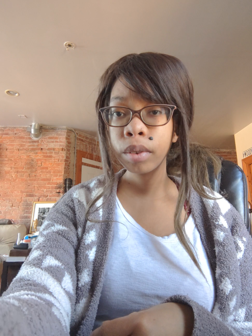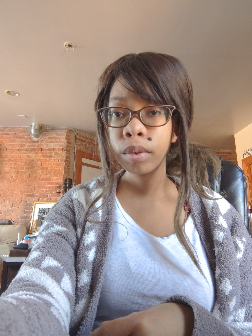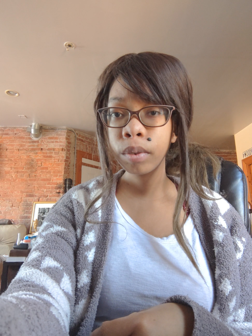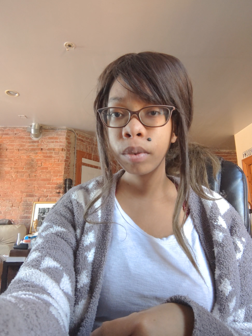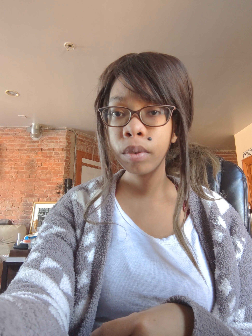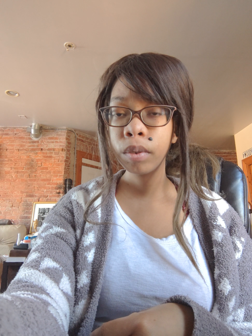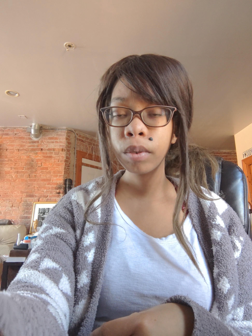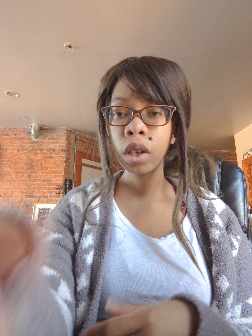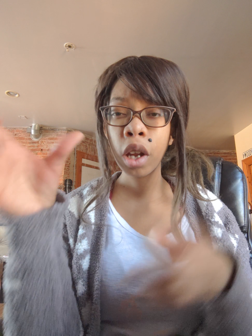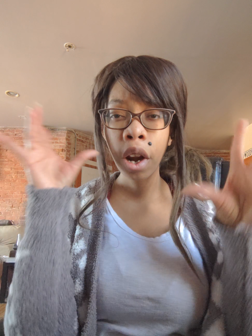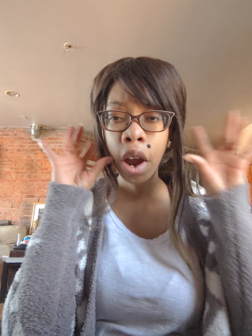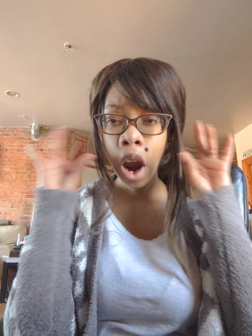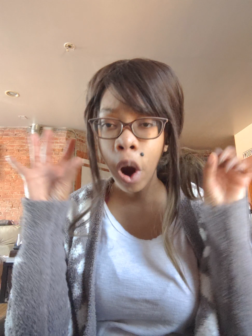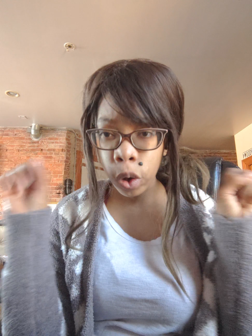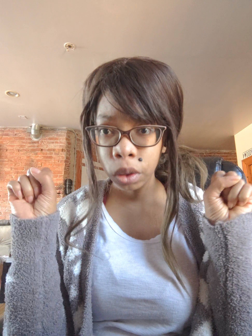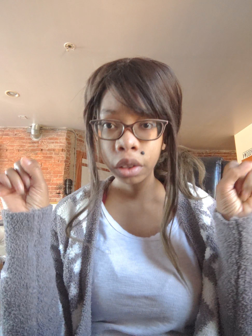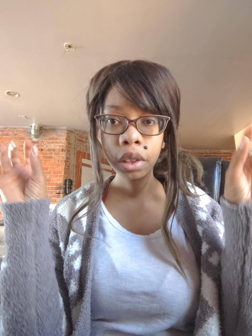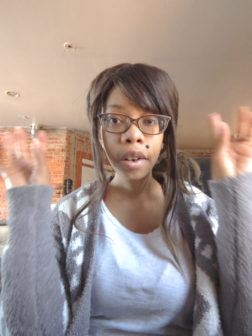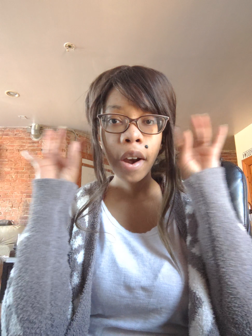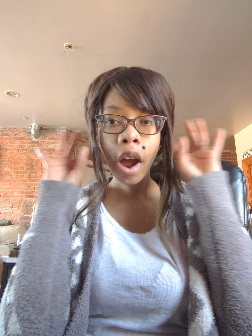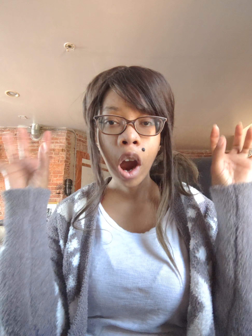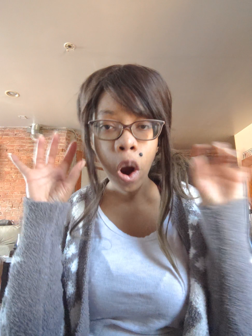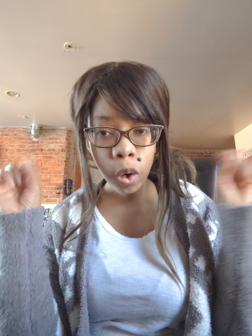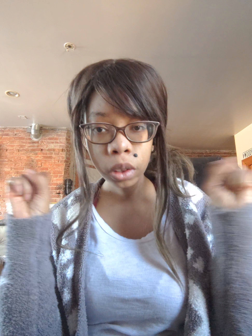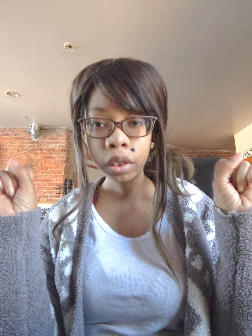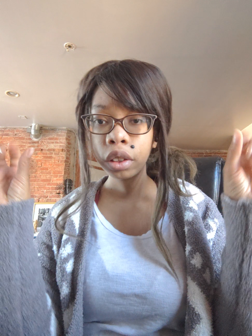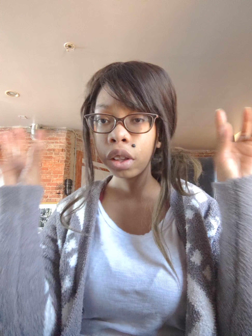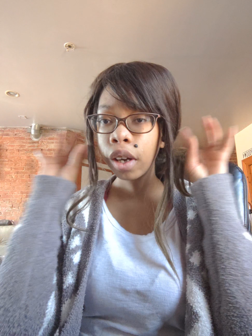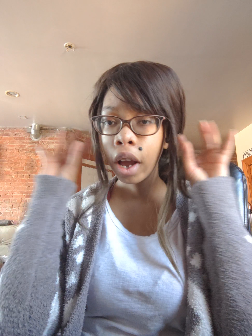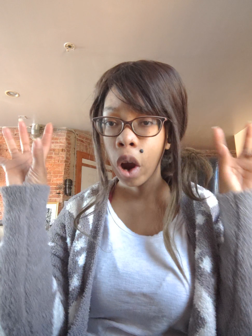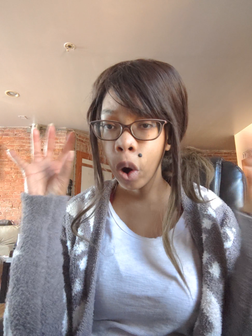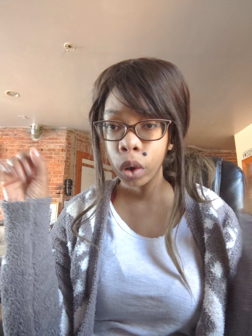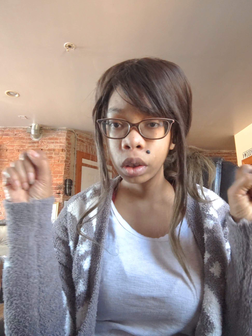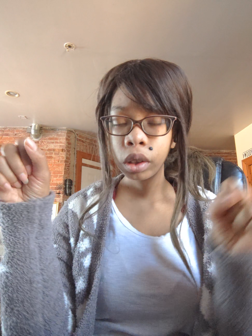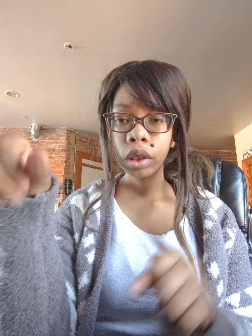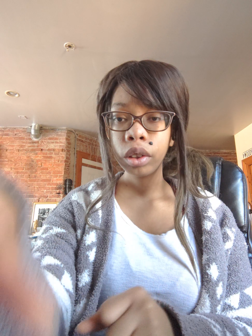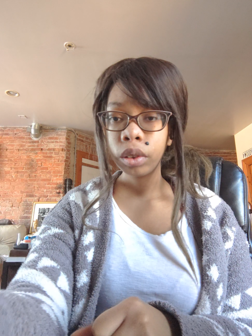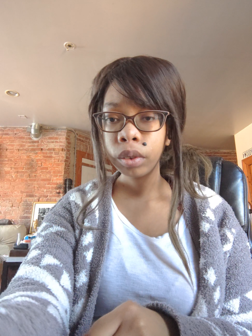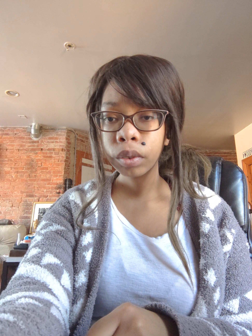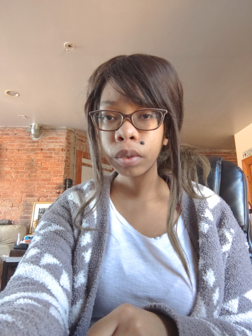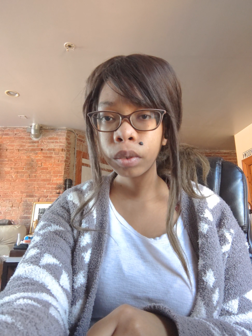loud